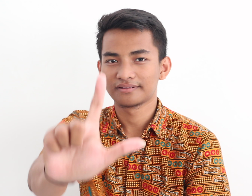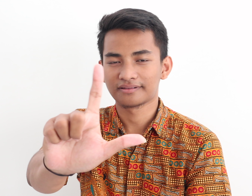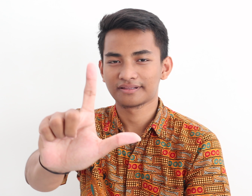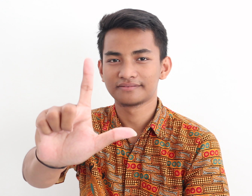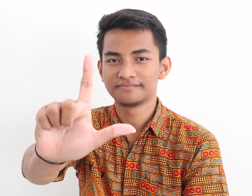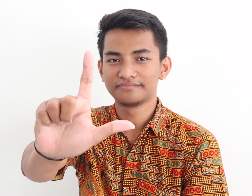L